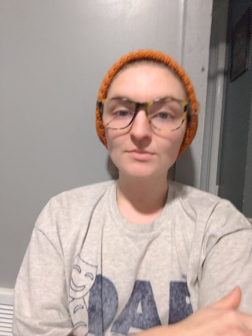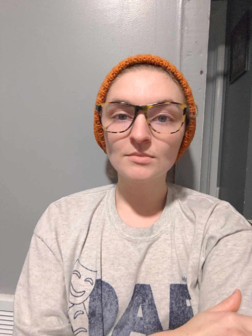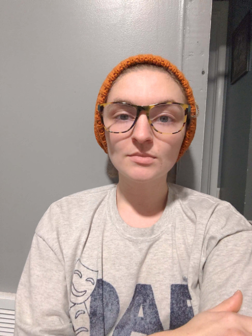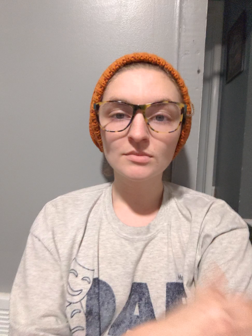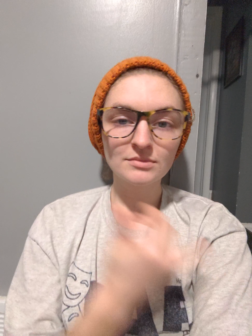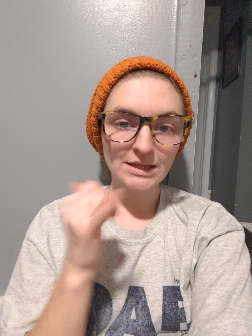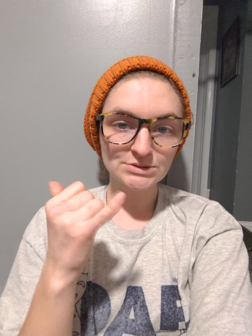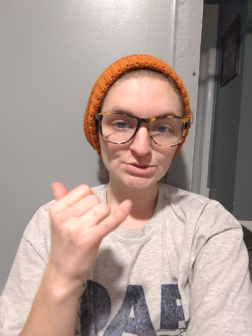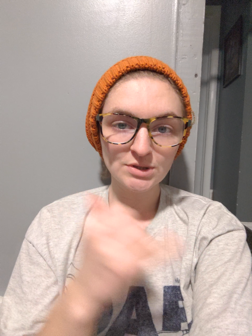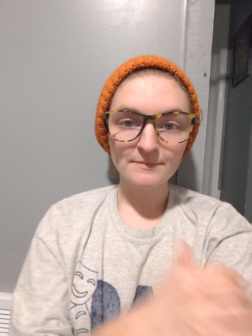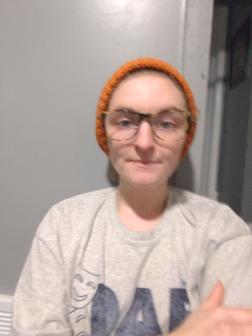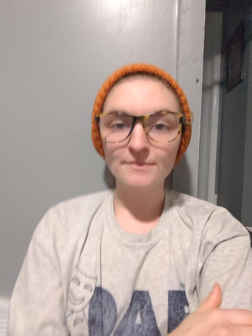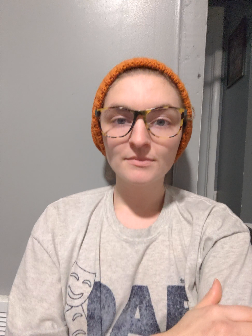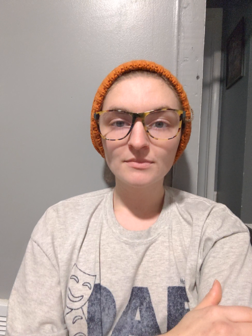yellow